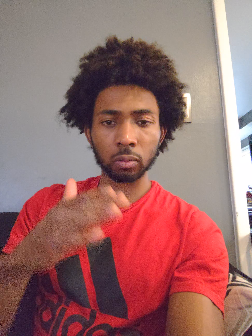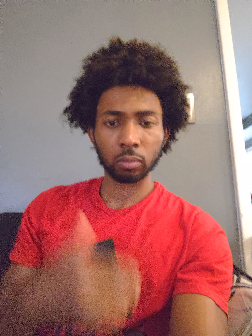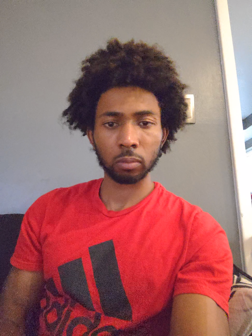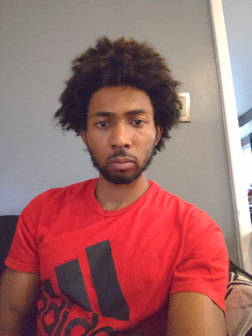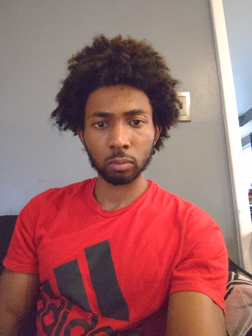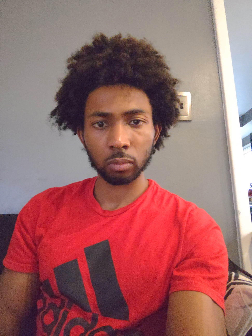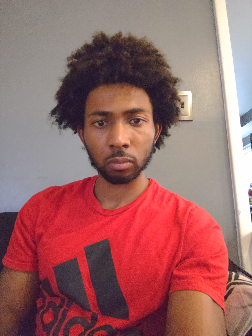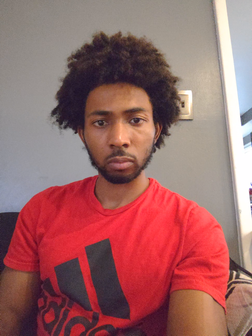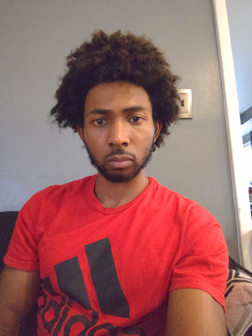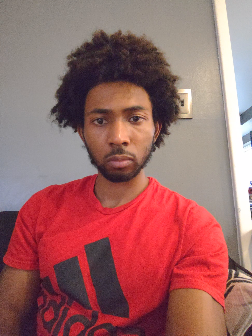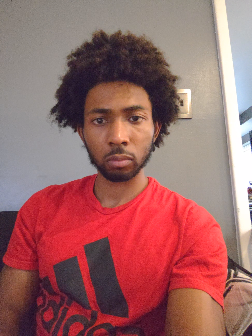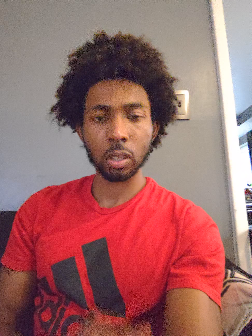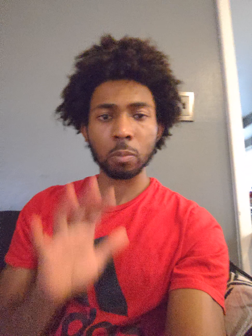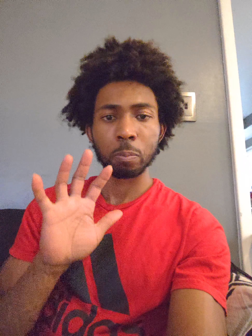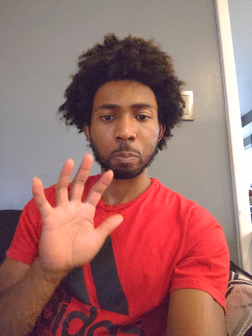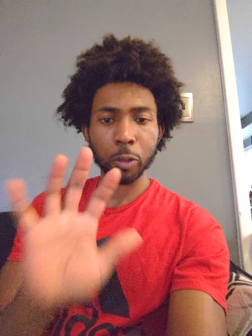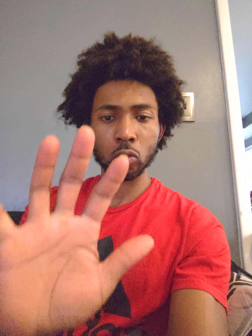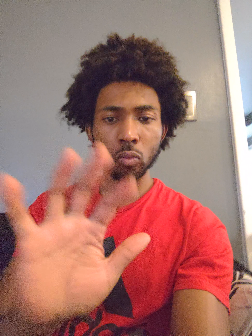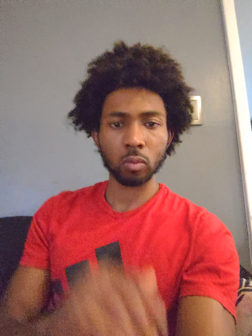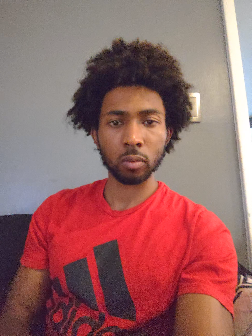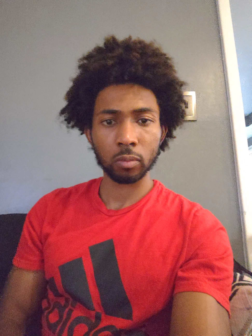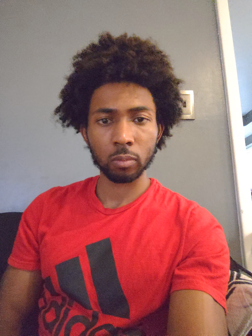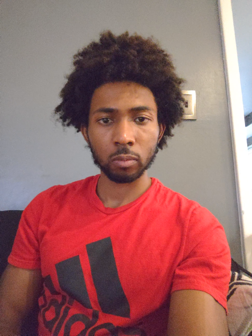push